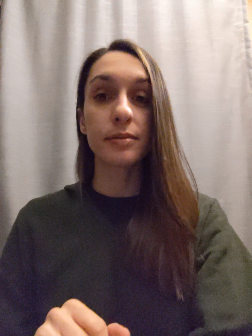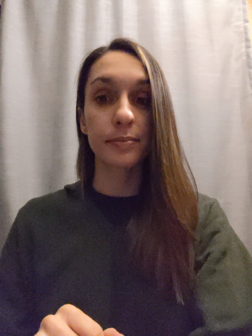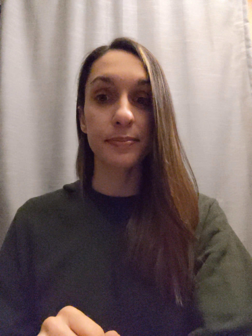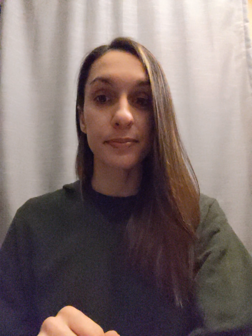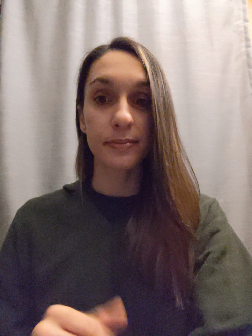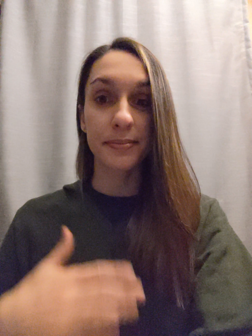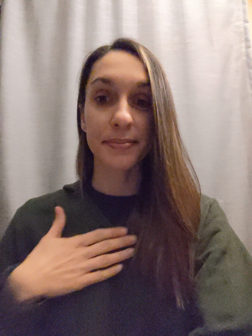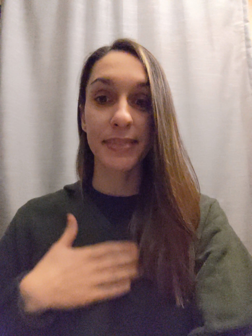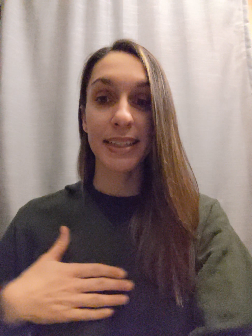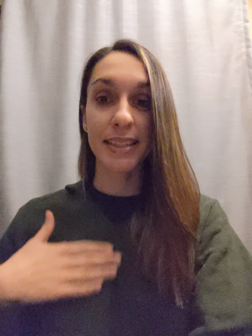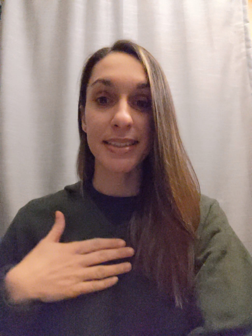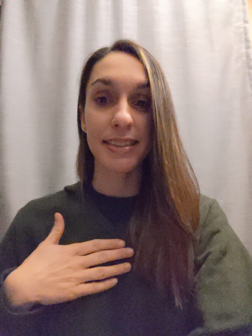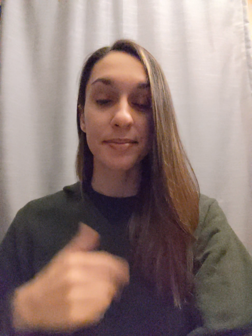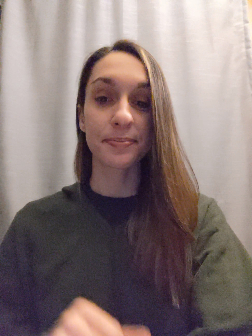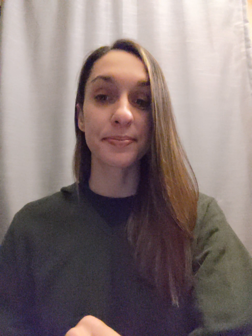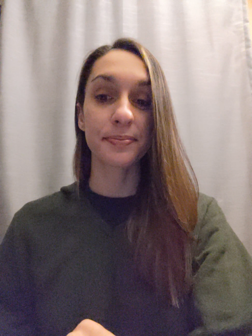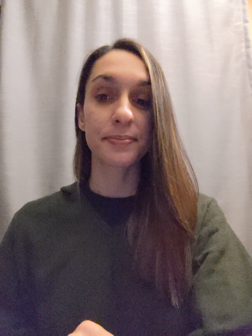please